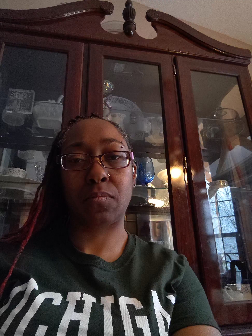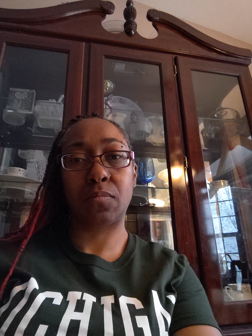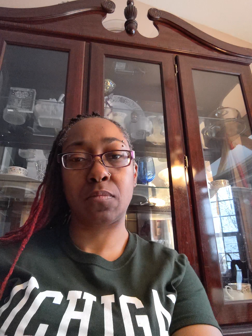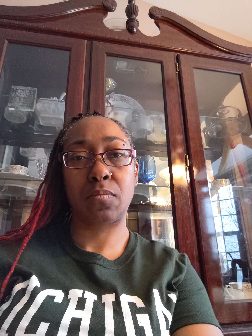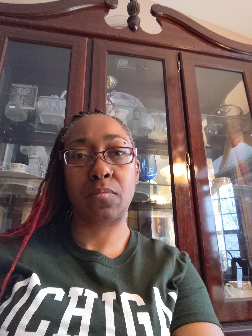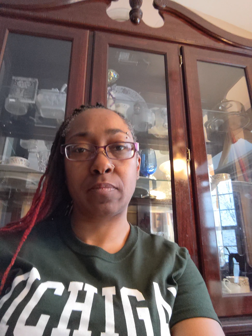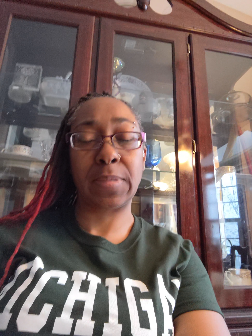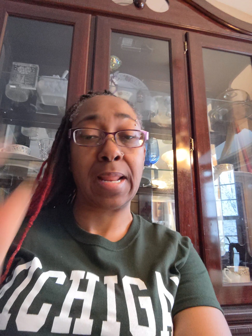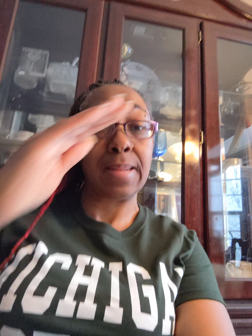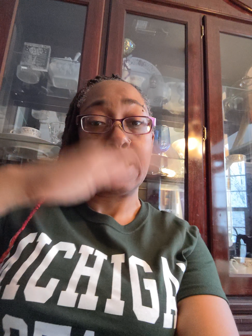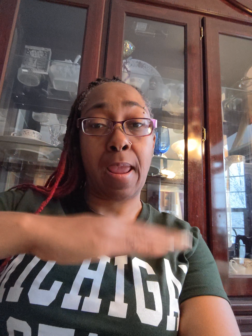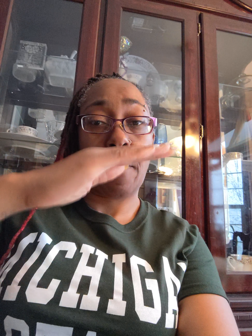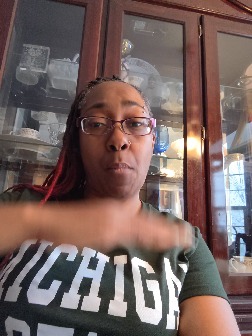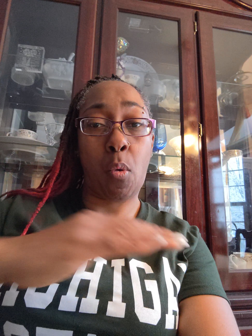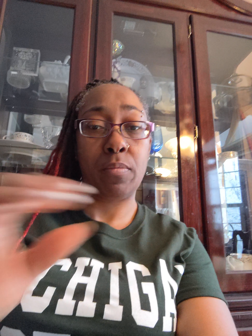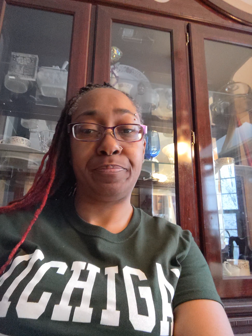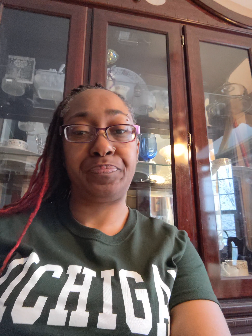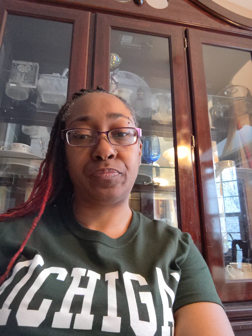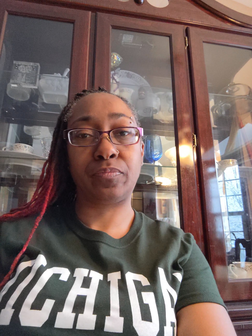table